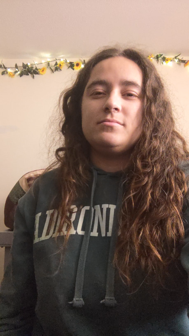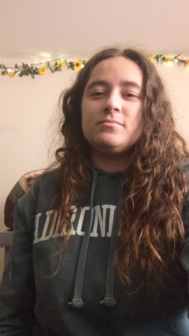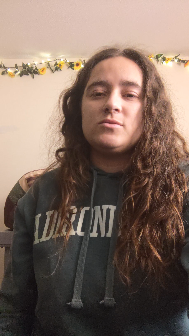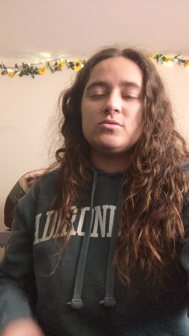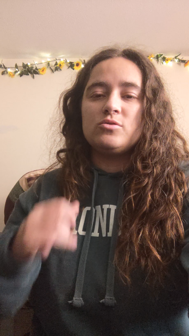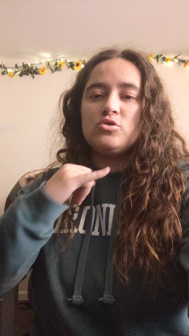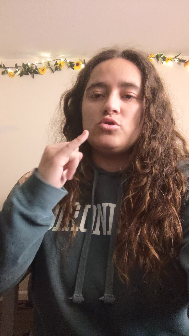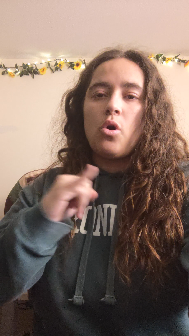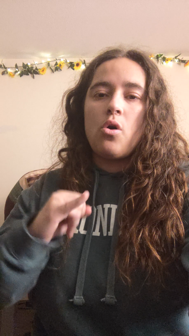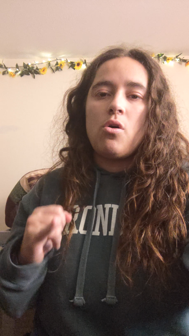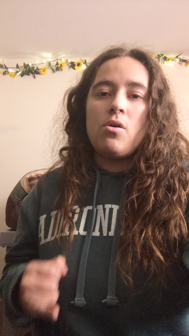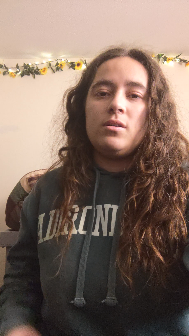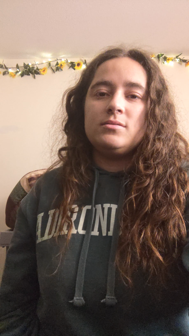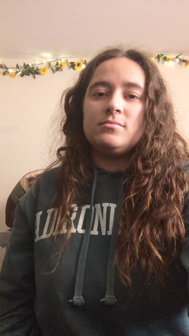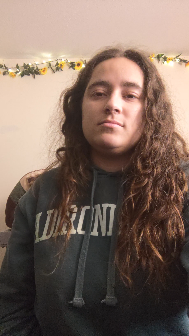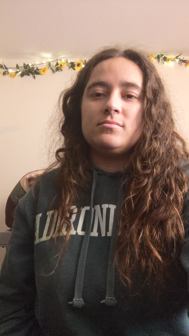draw